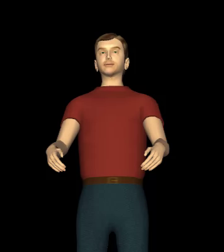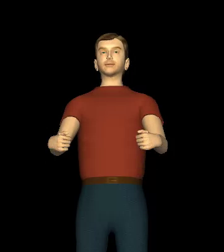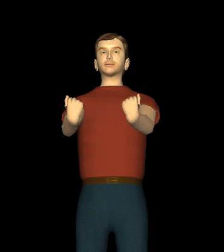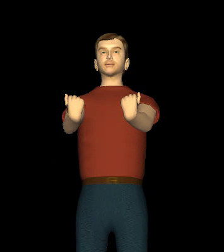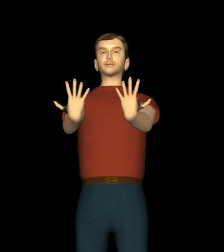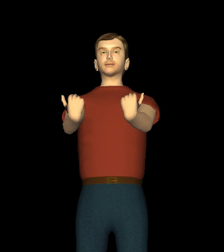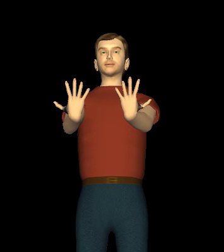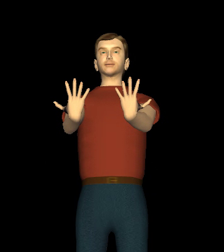كم